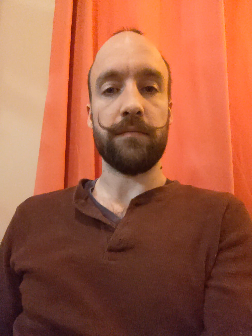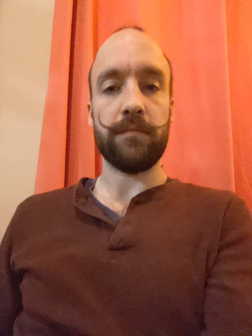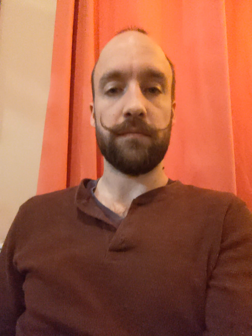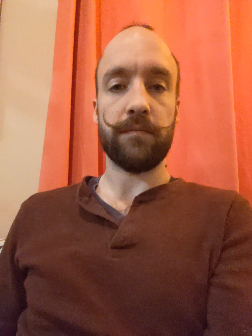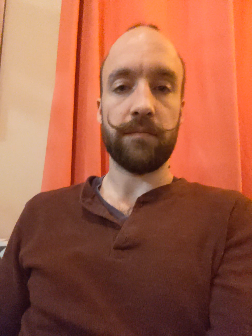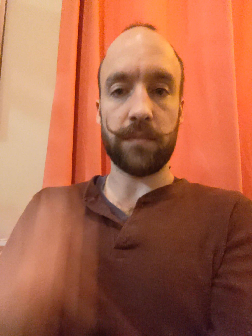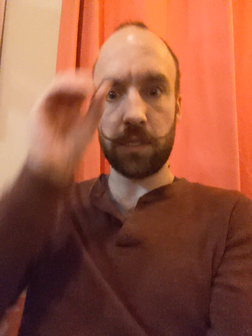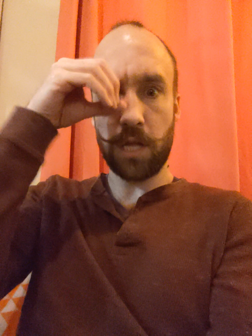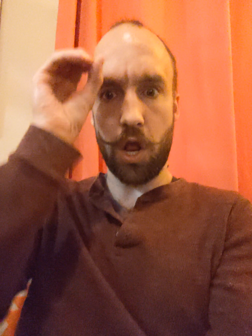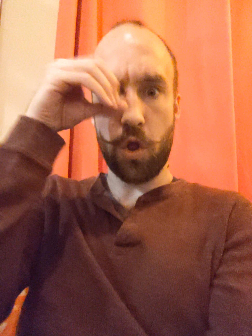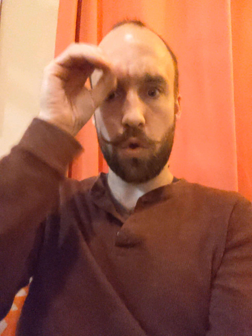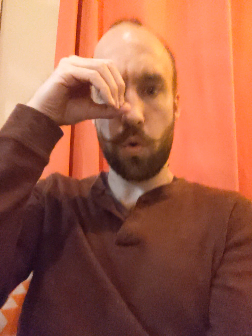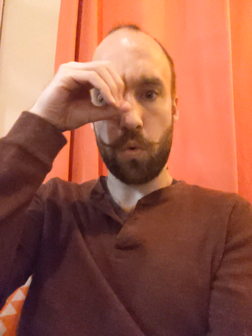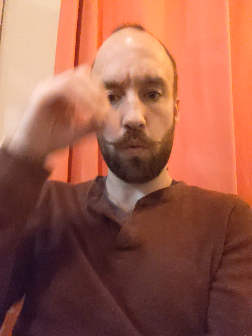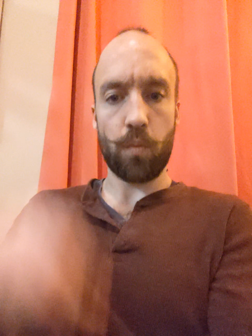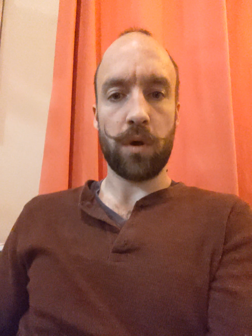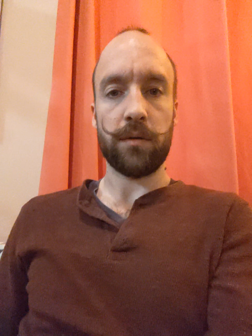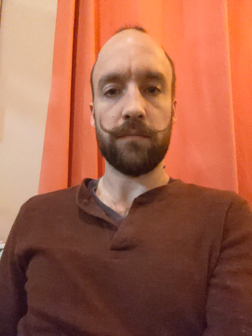owl